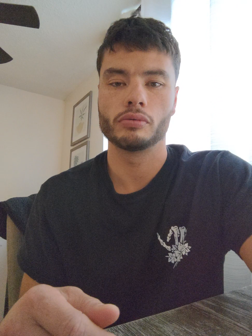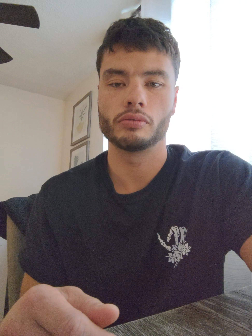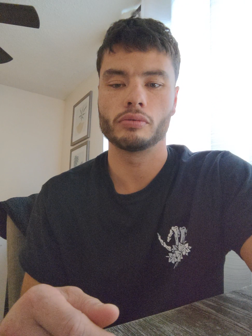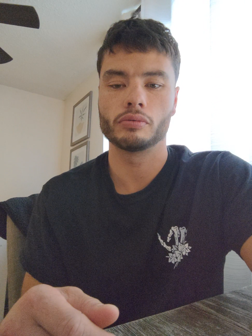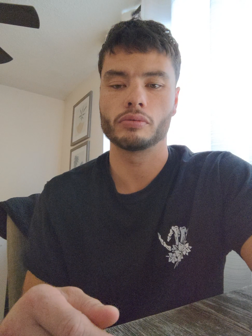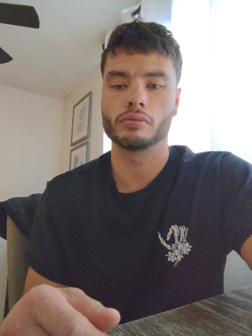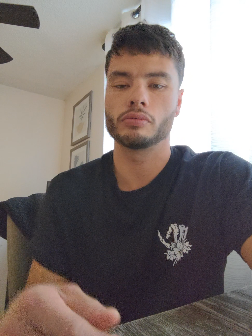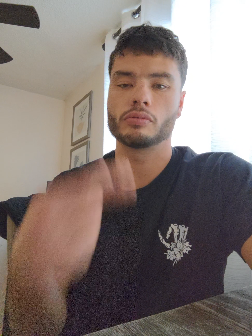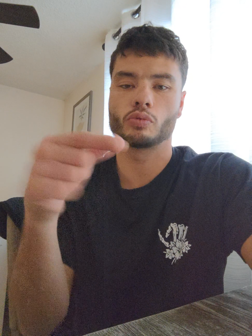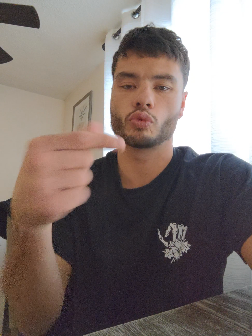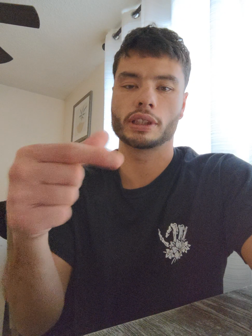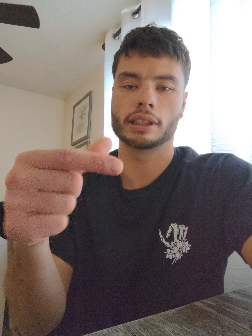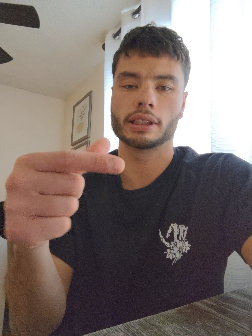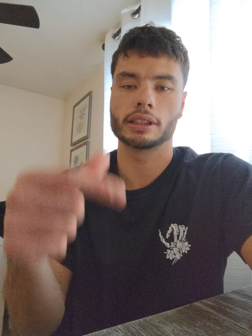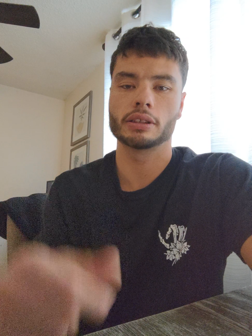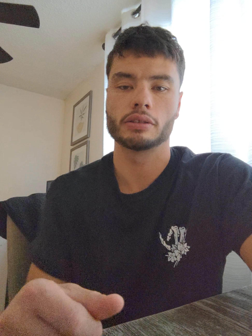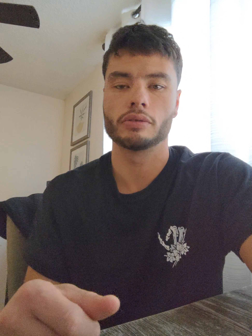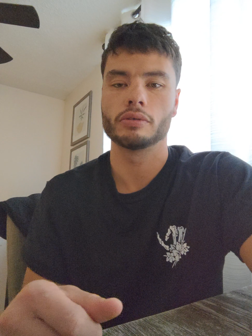green